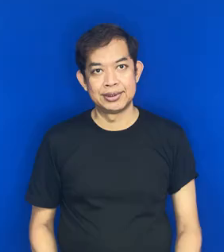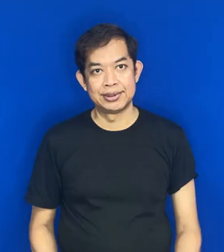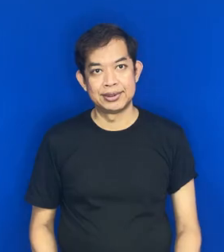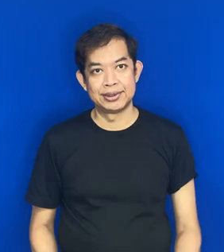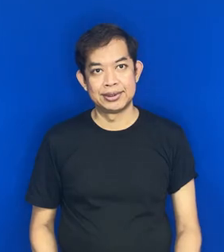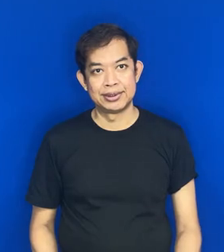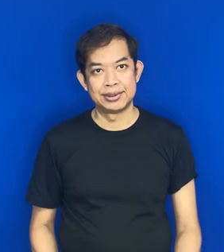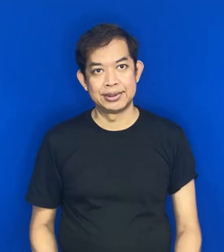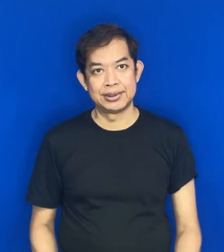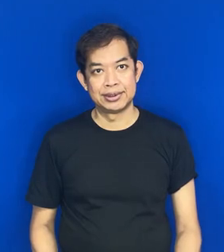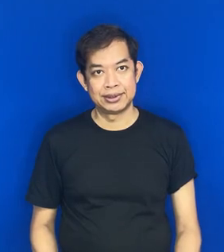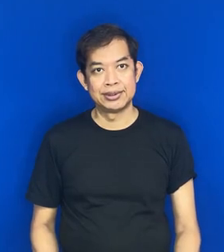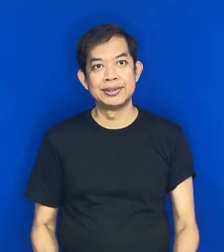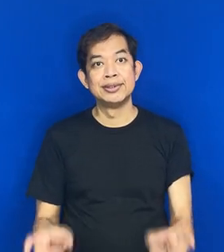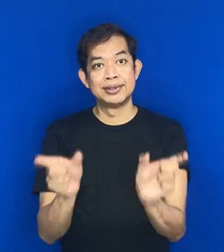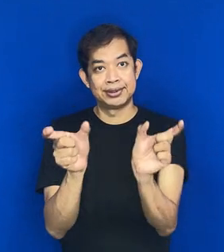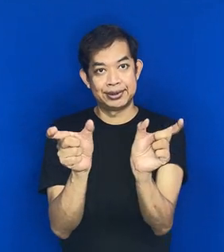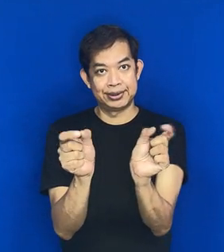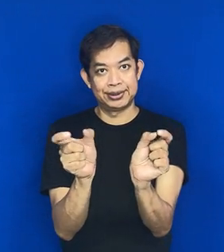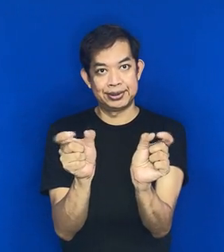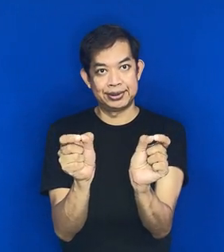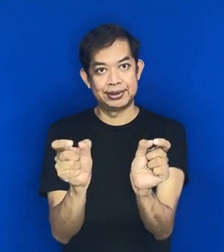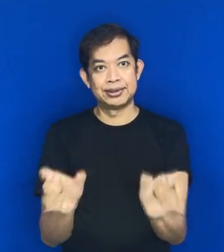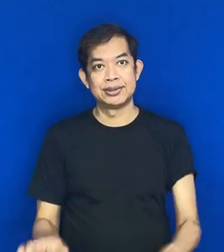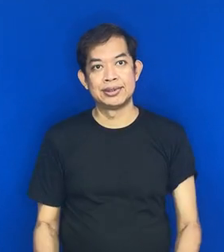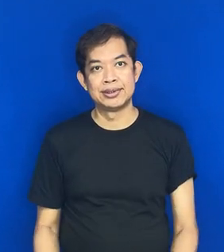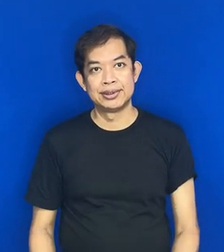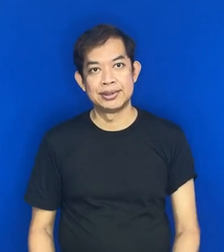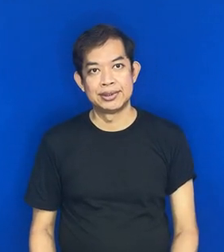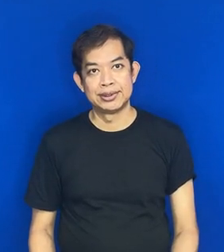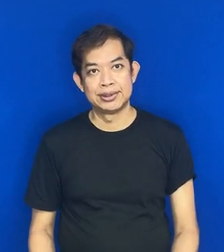crab